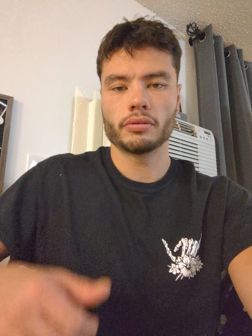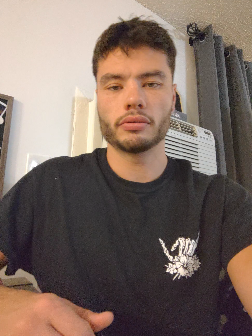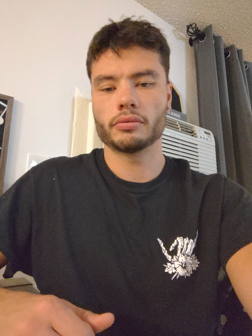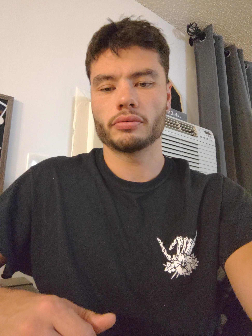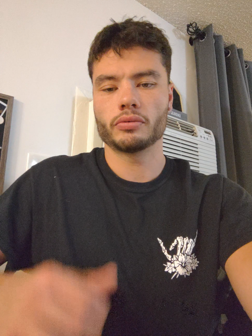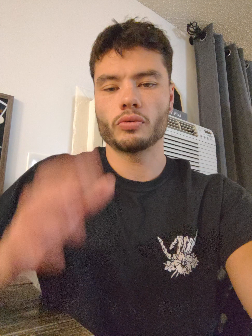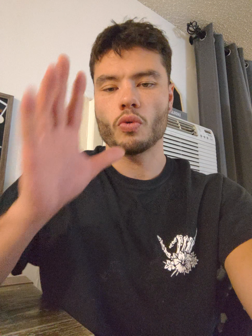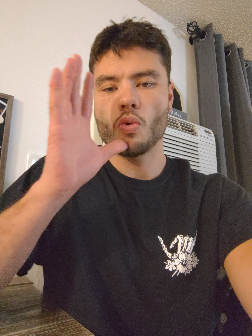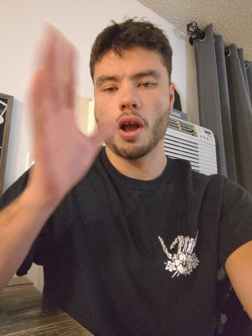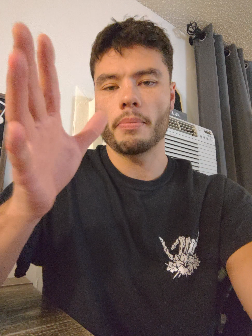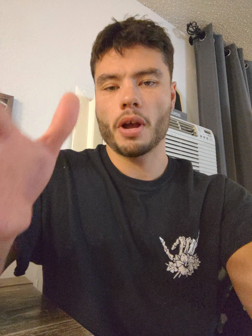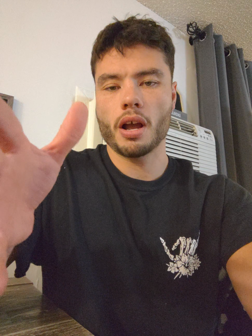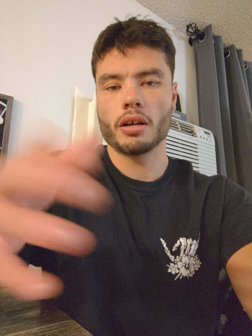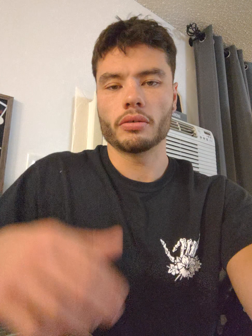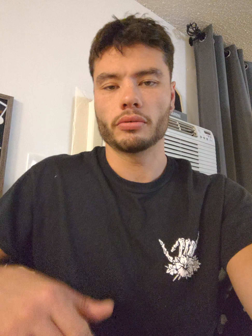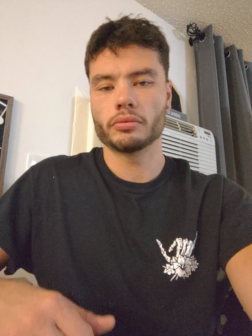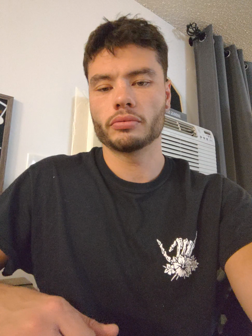grandma